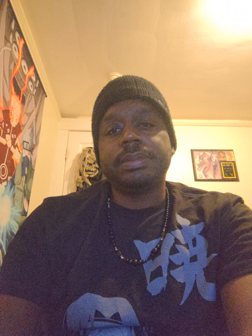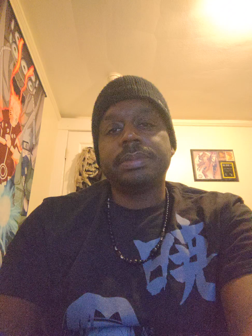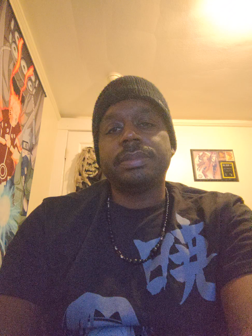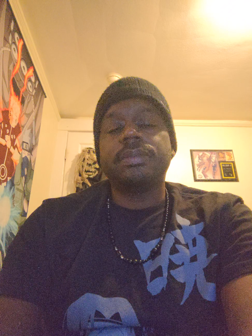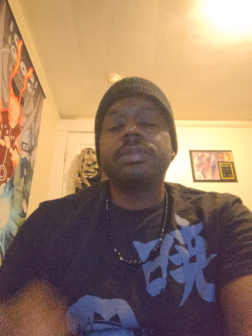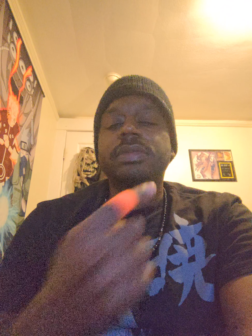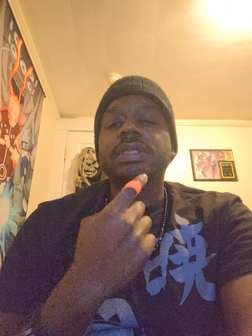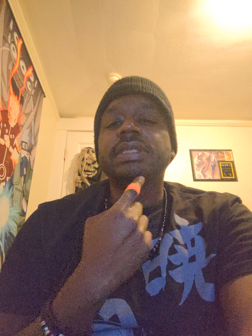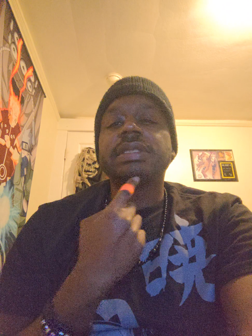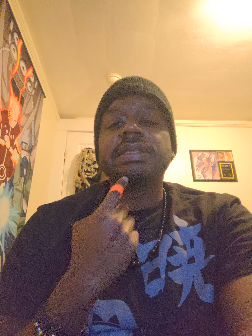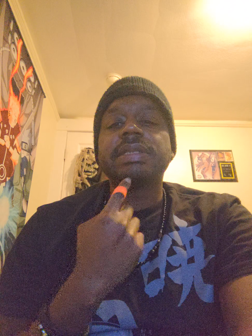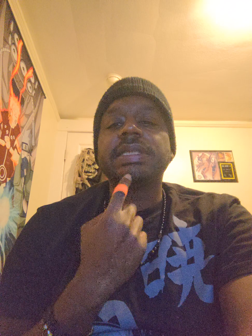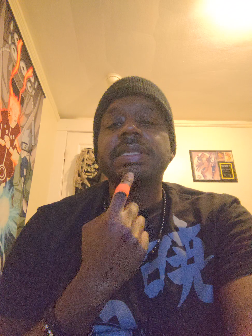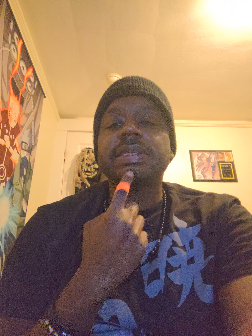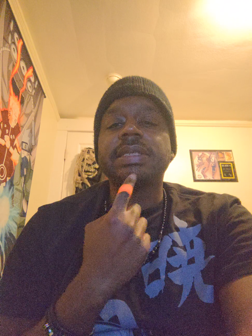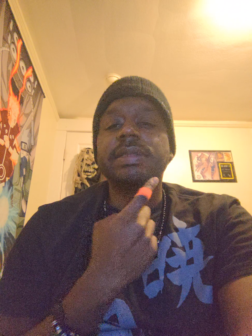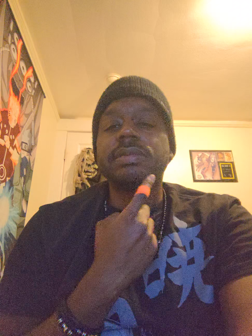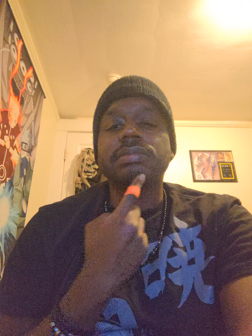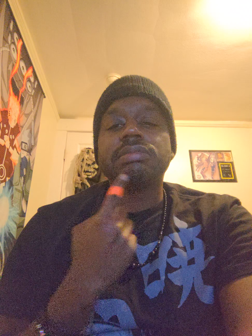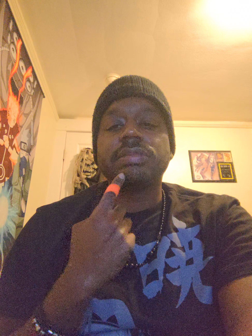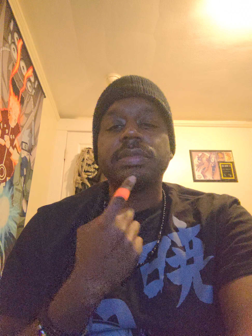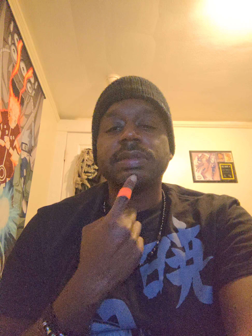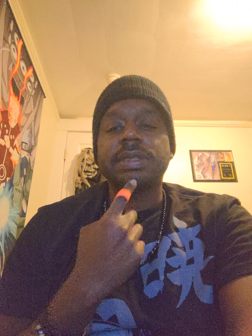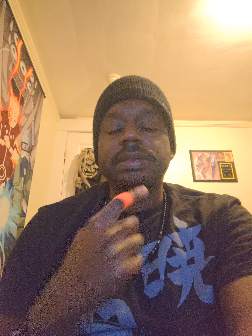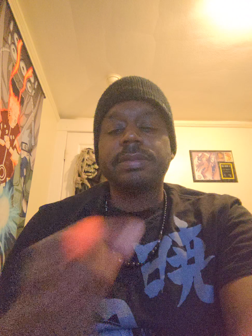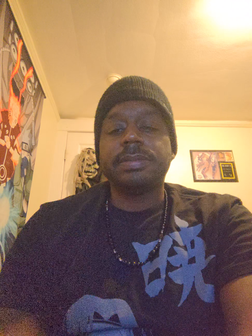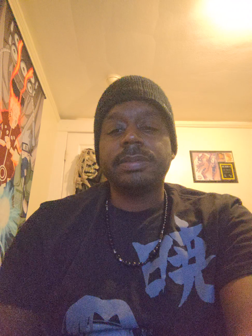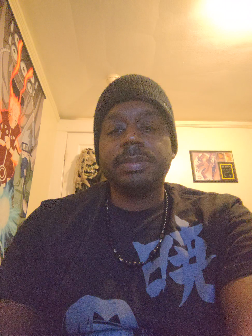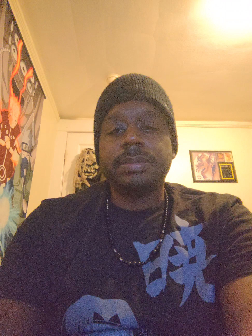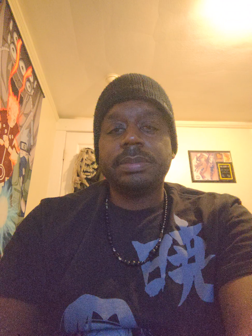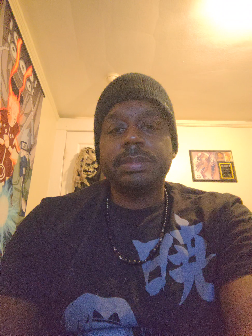chin